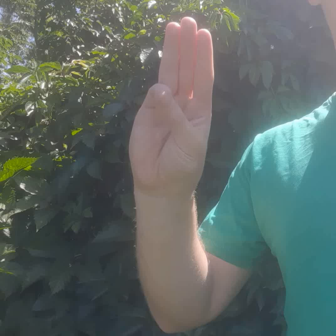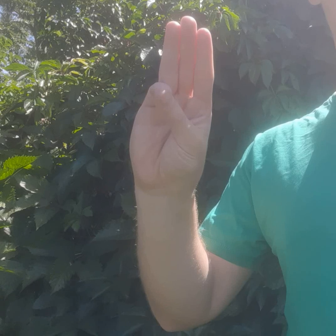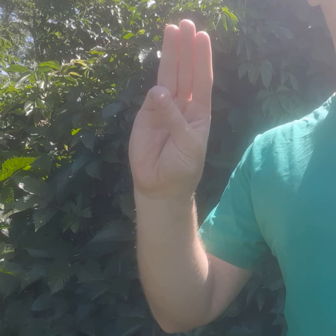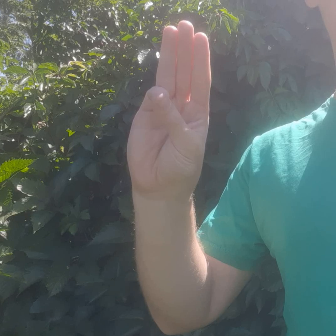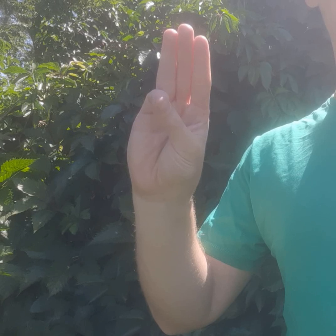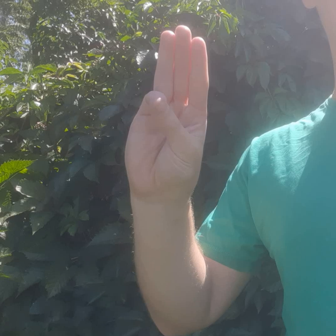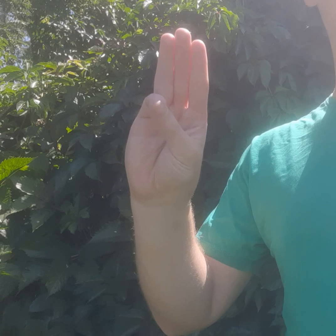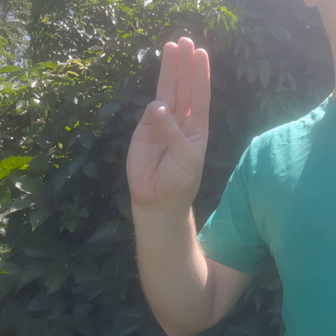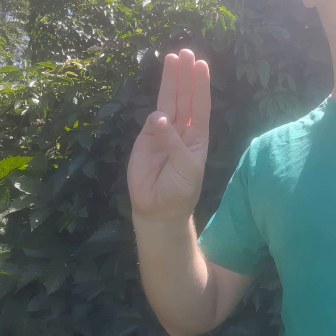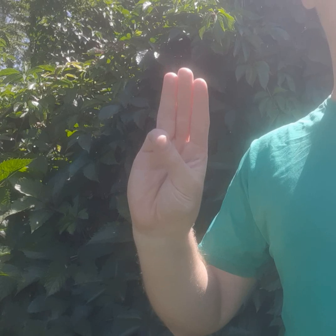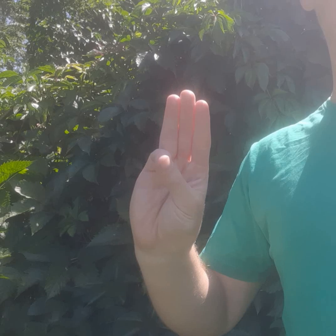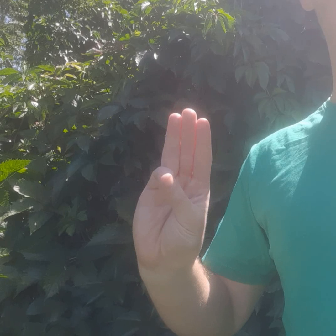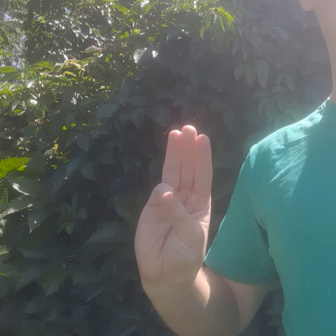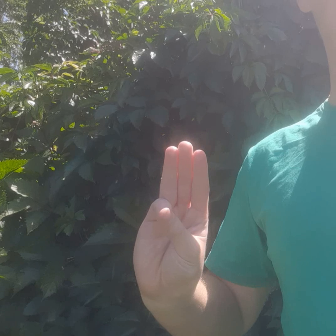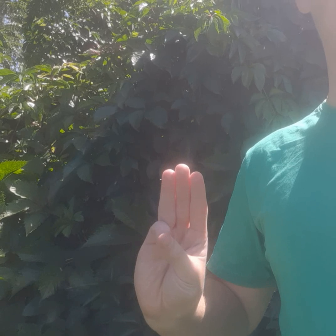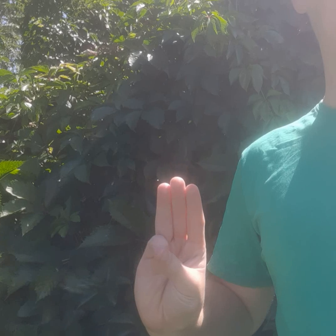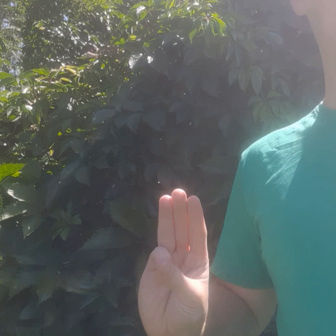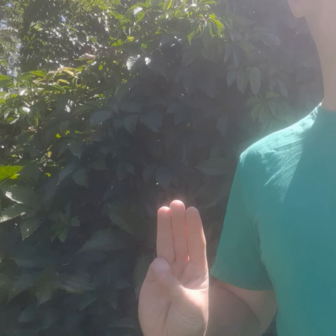Щ